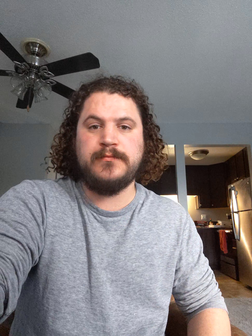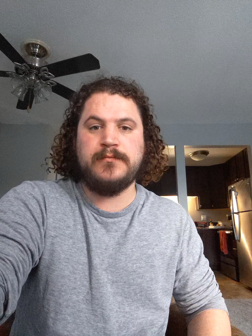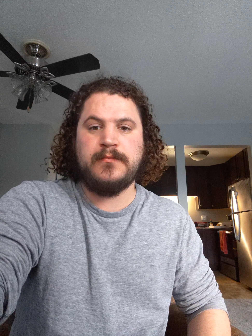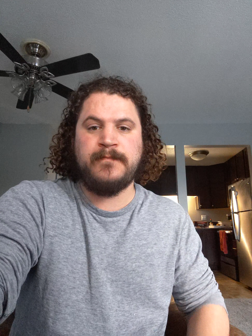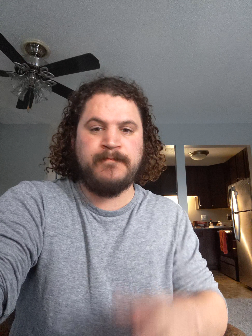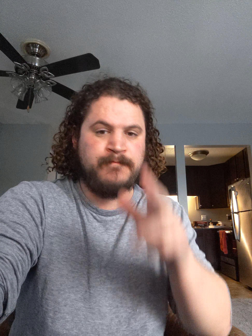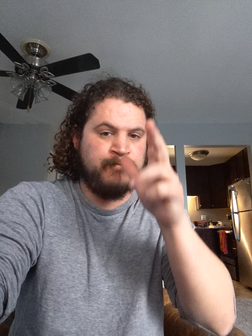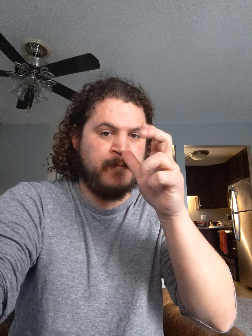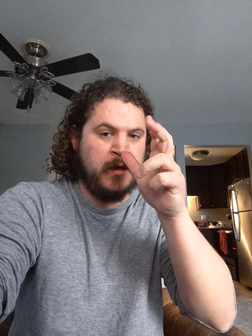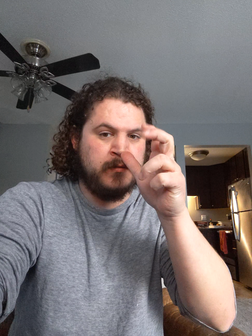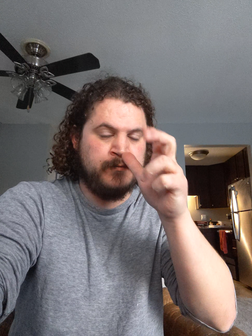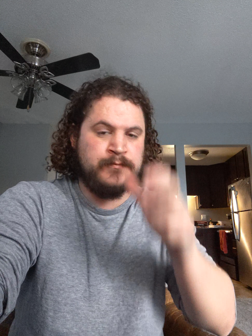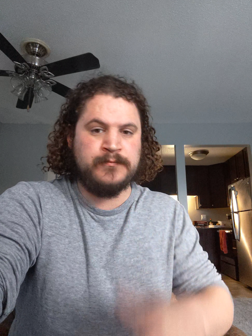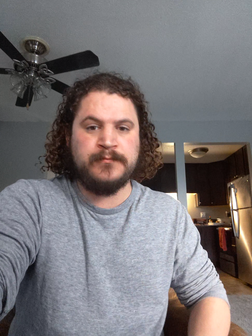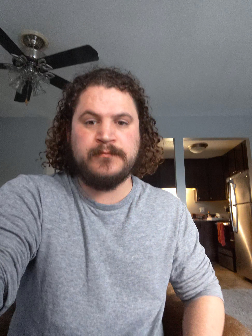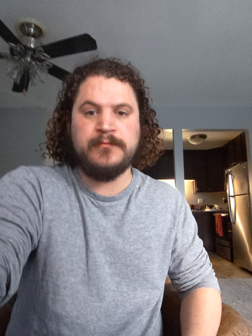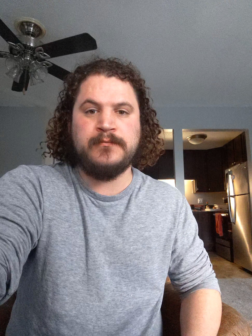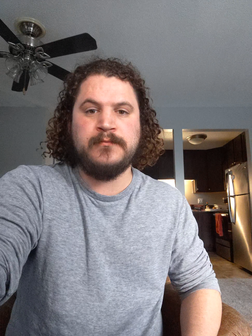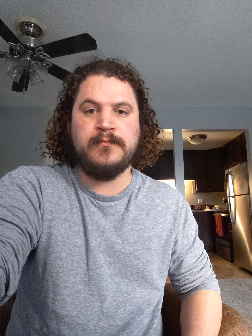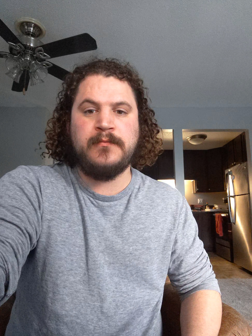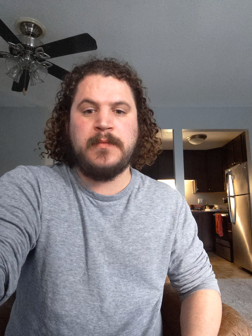bug